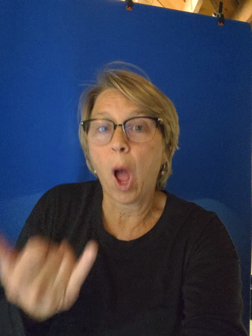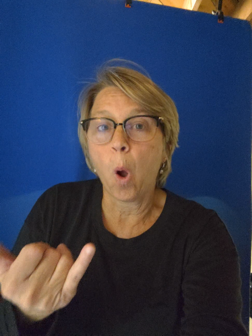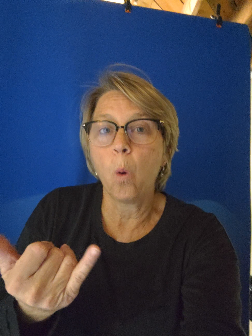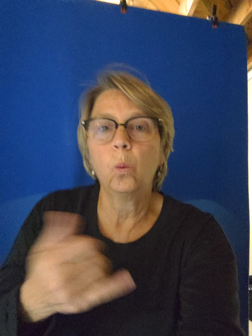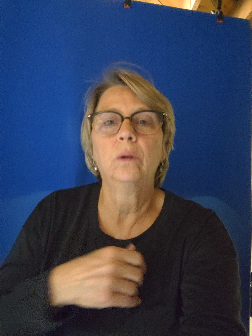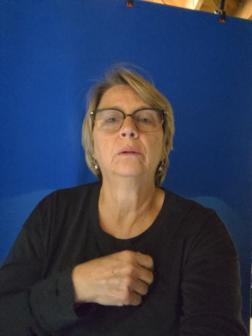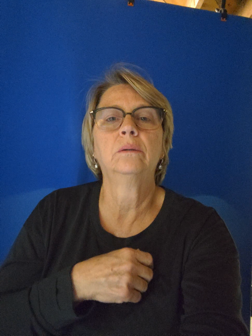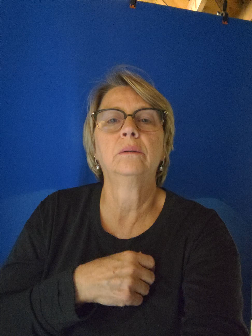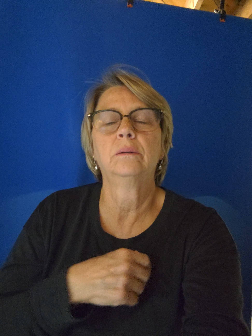now